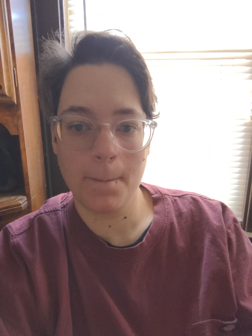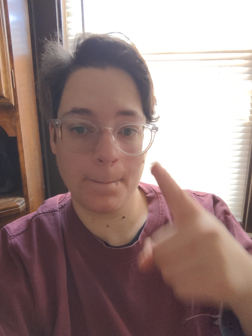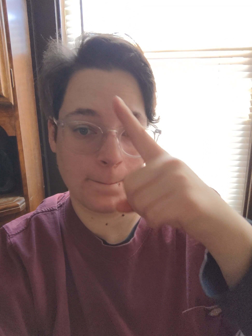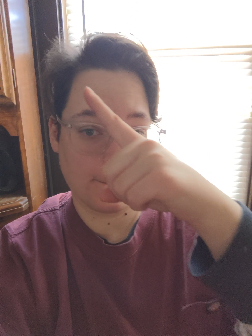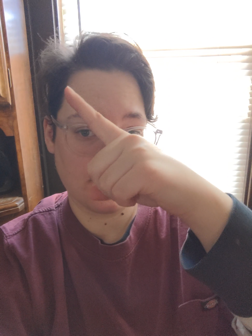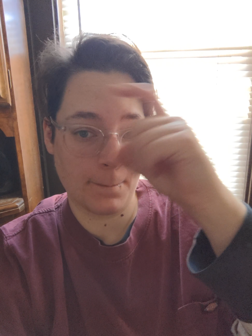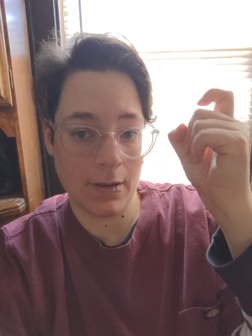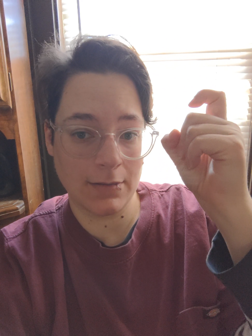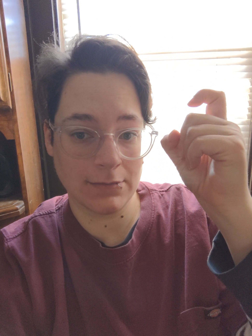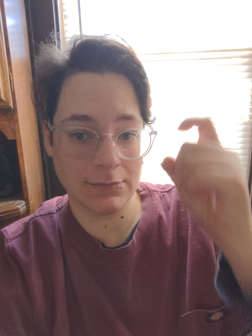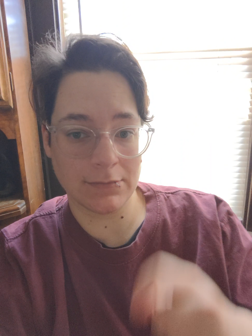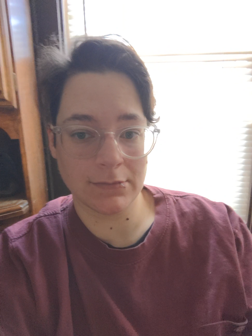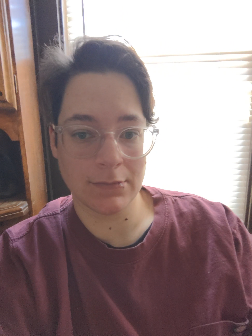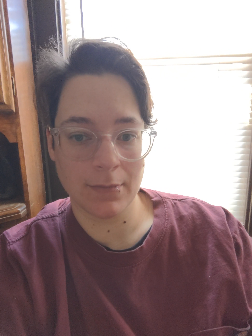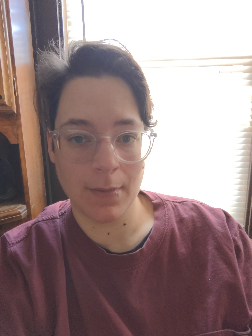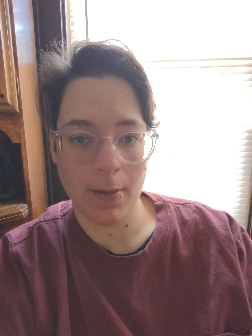because